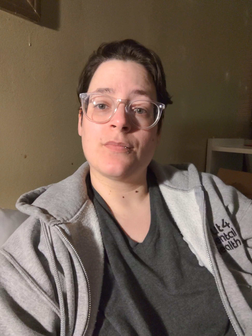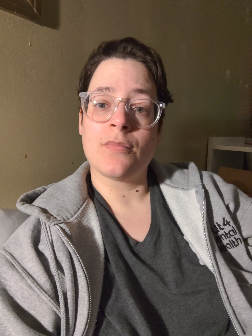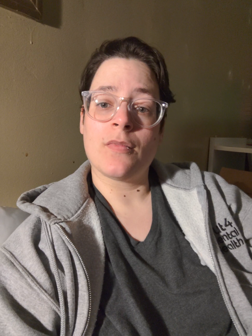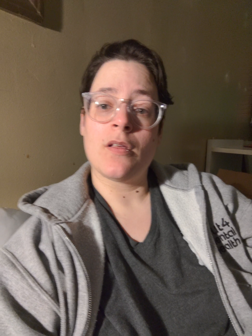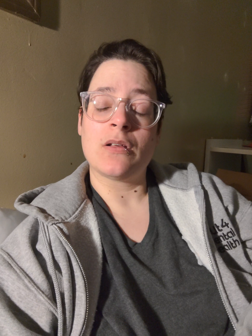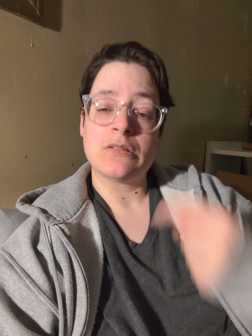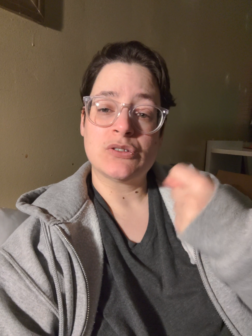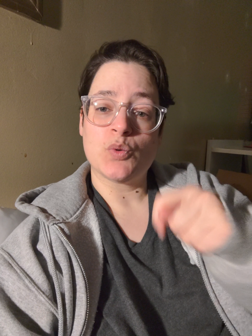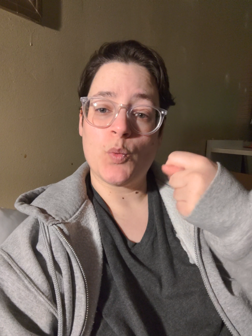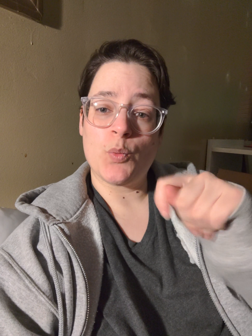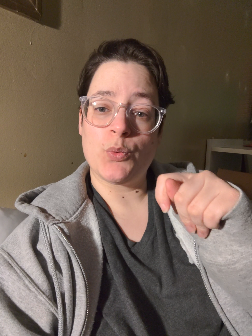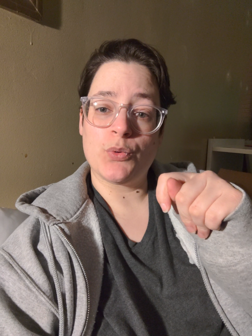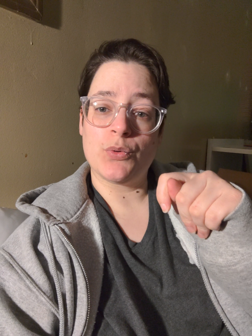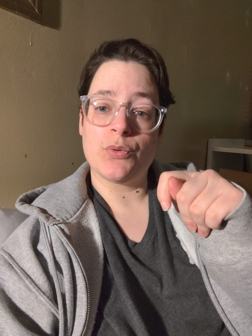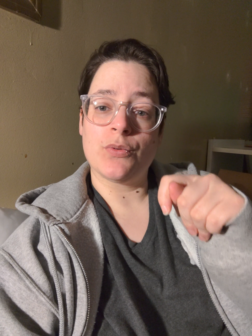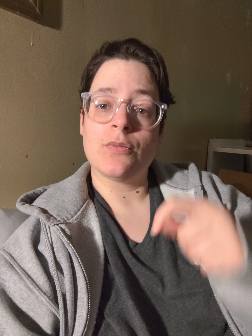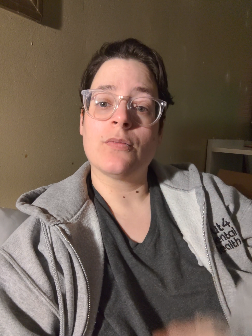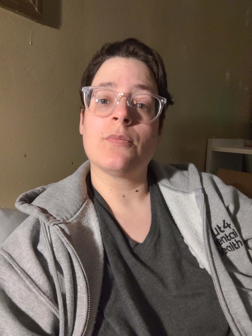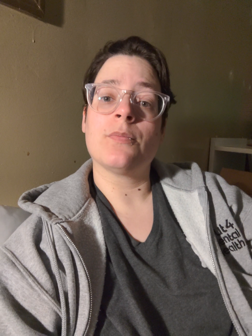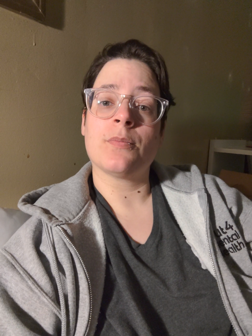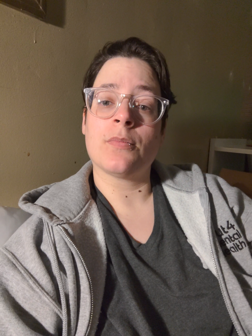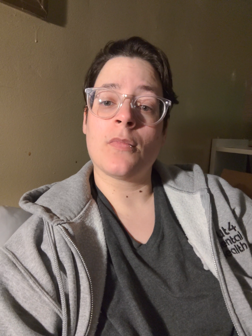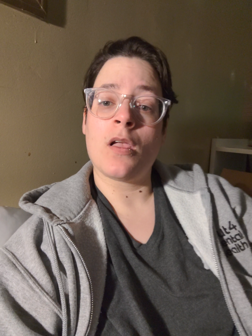toy